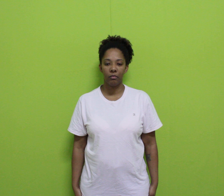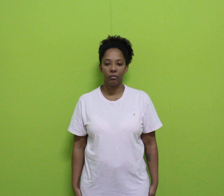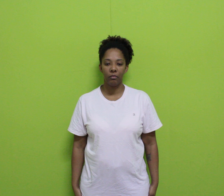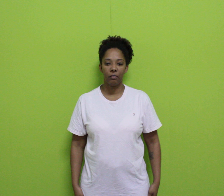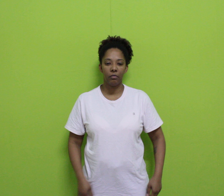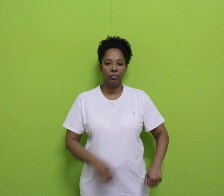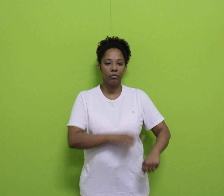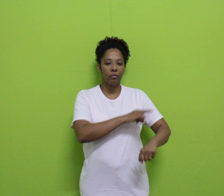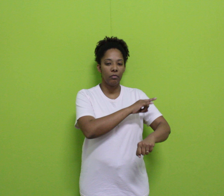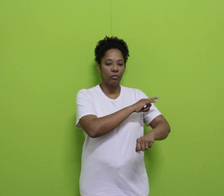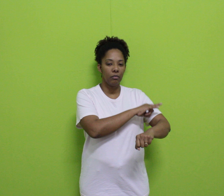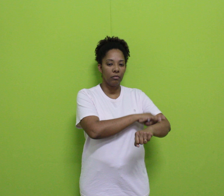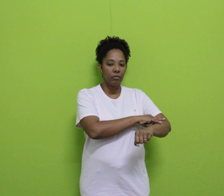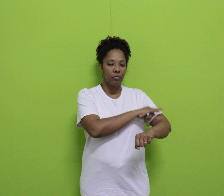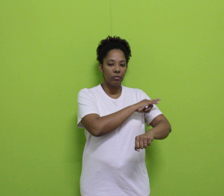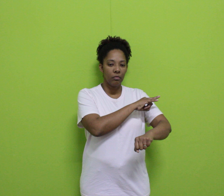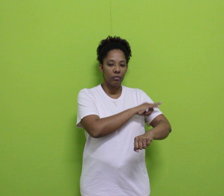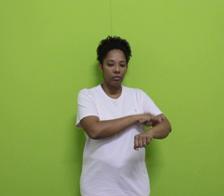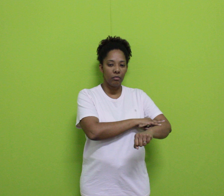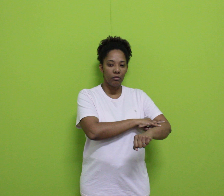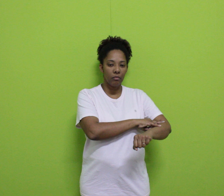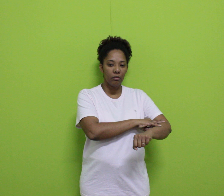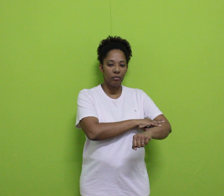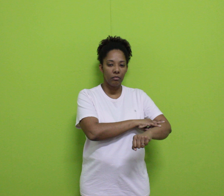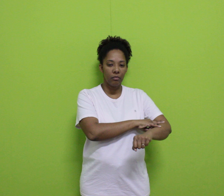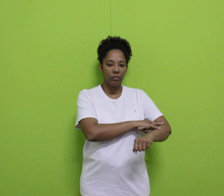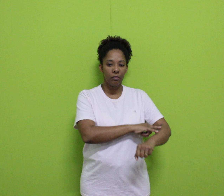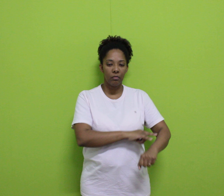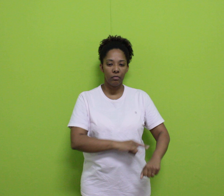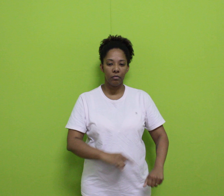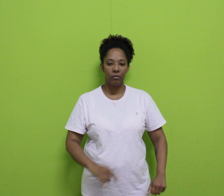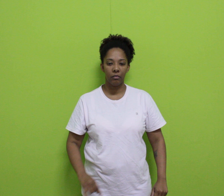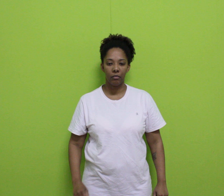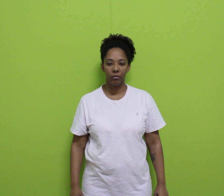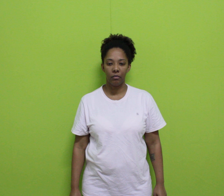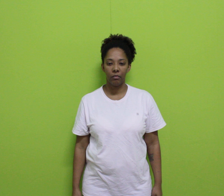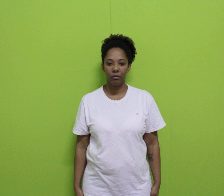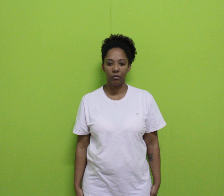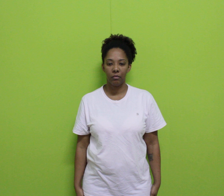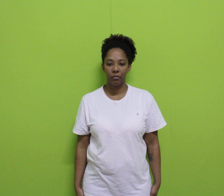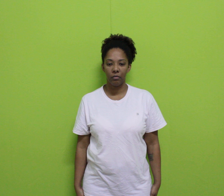banheiro